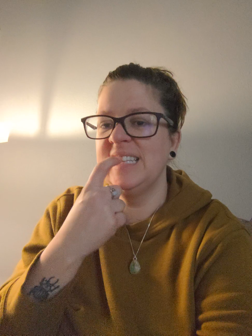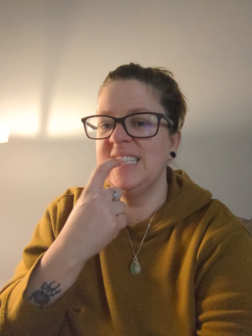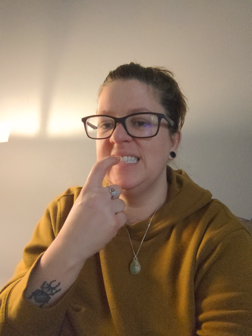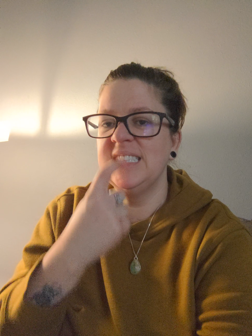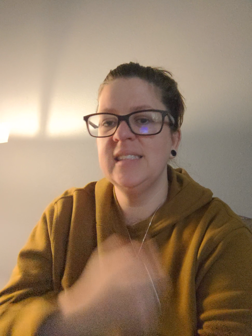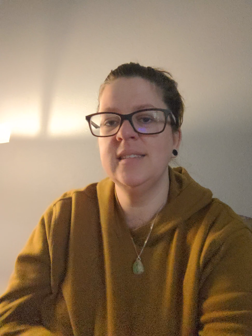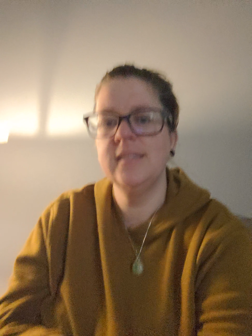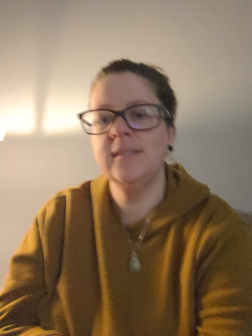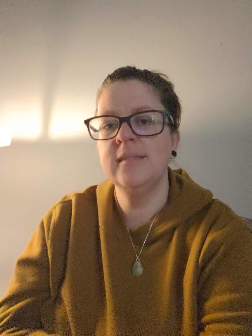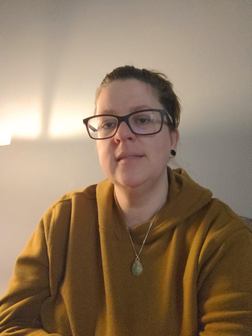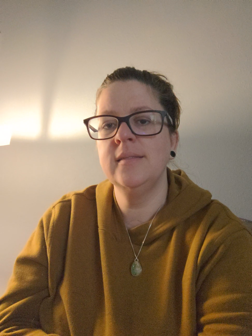window